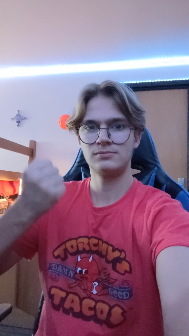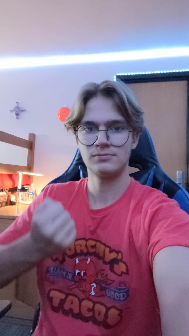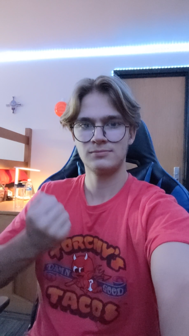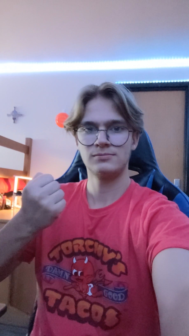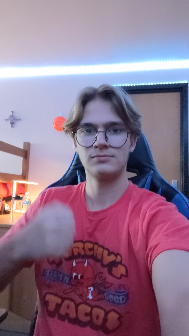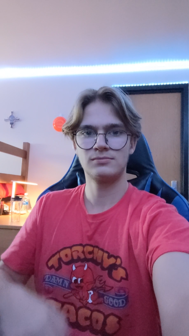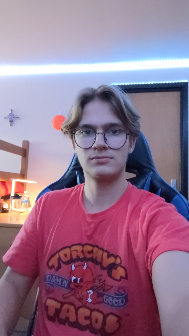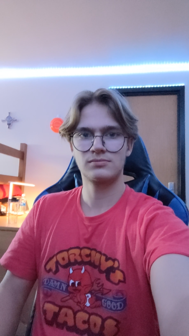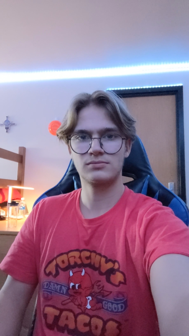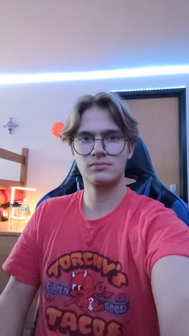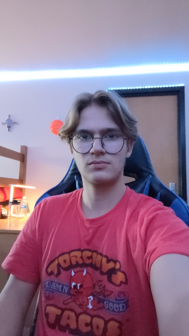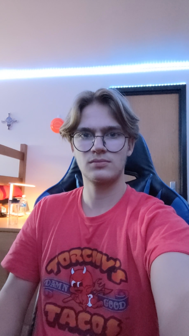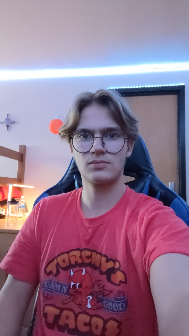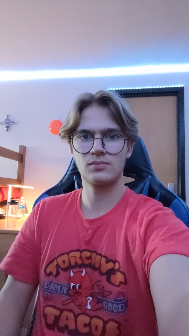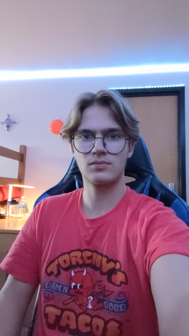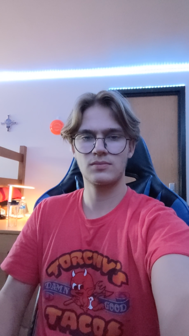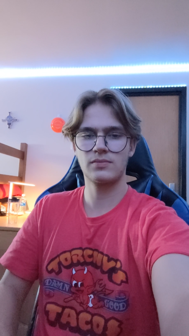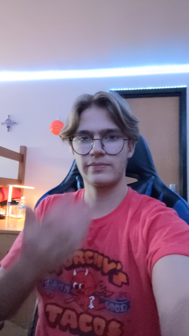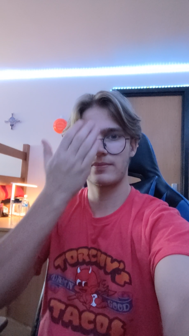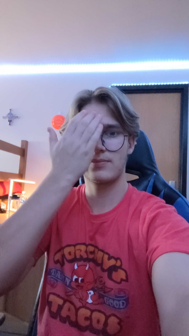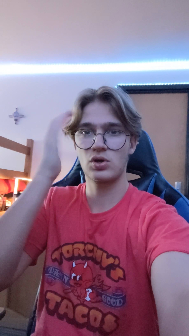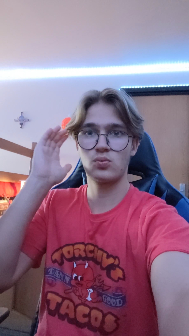peekaboo